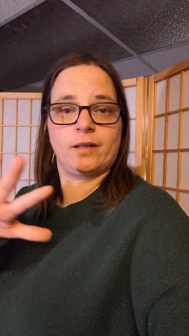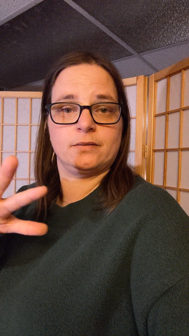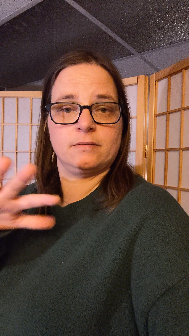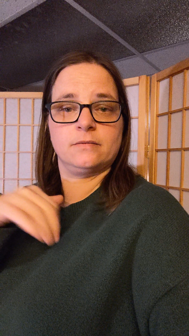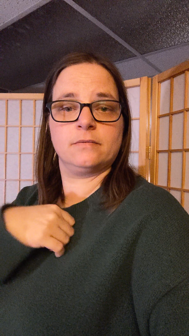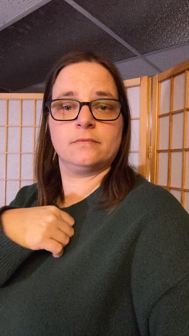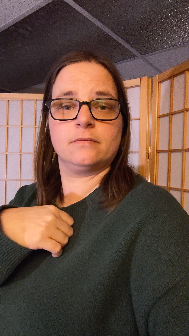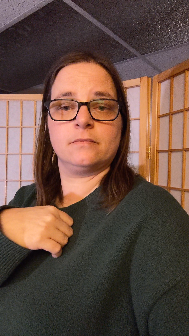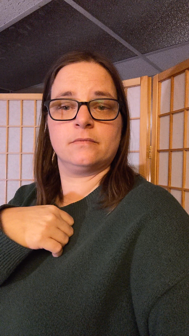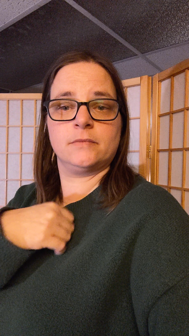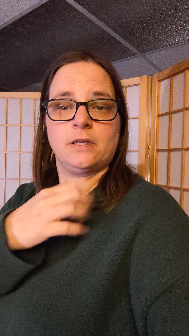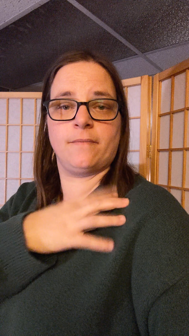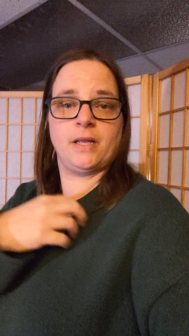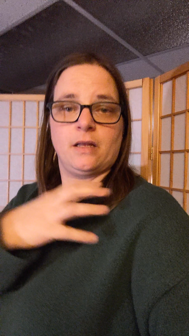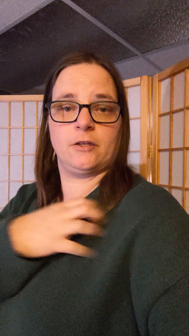bear